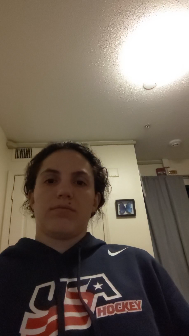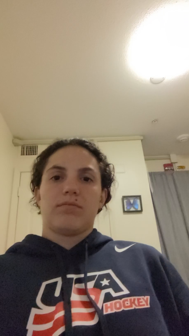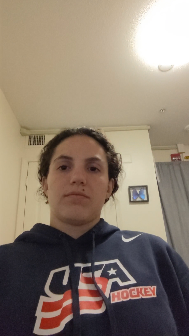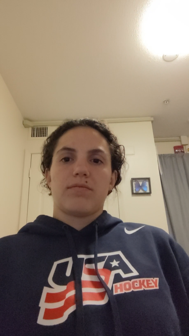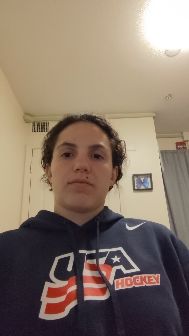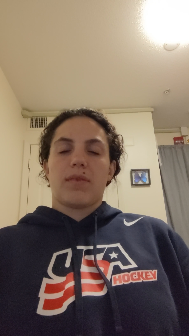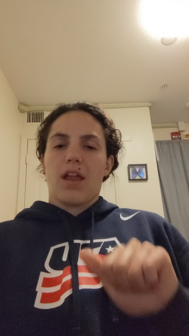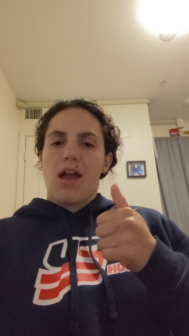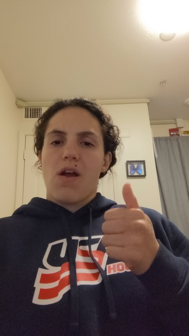how